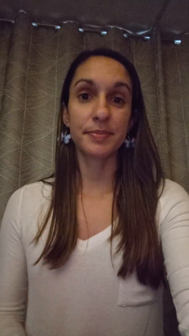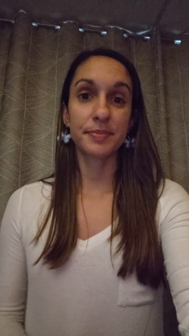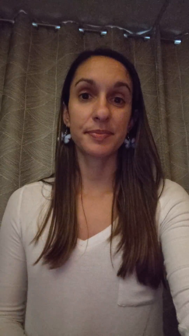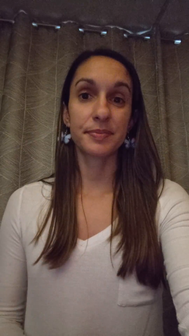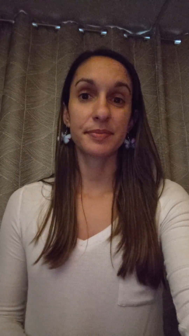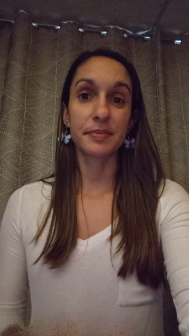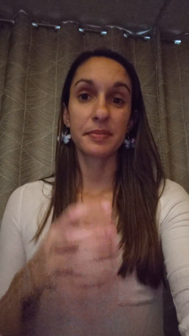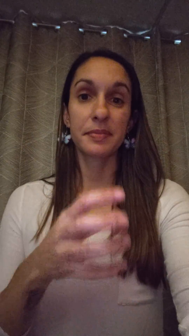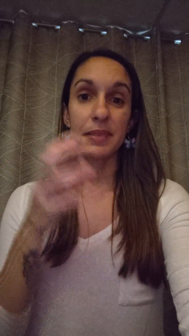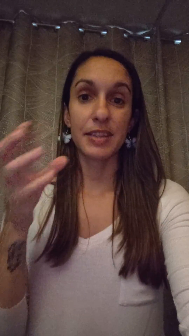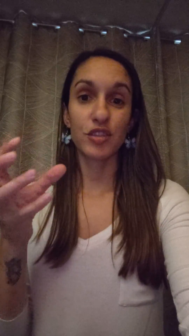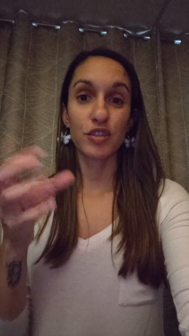much